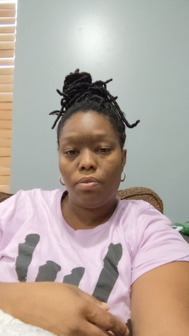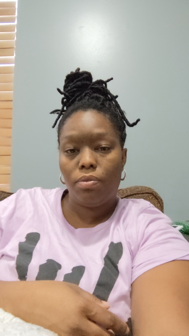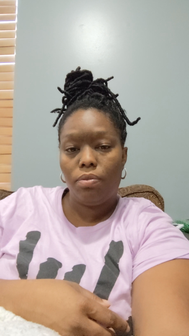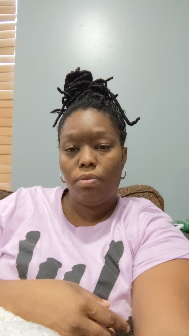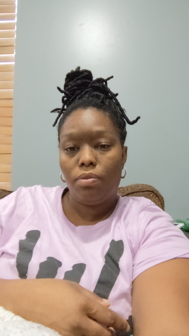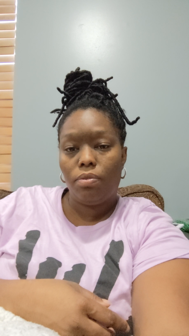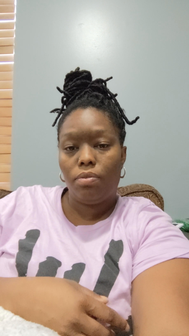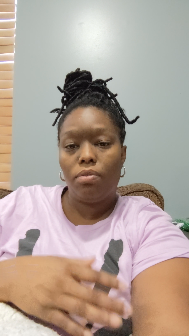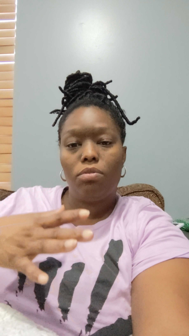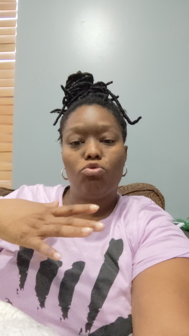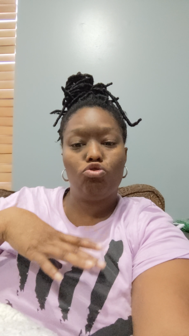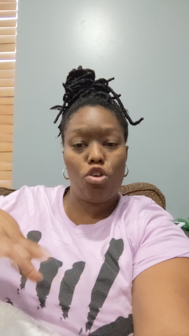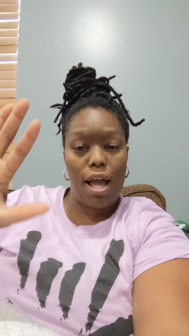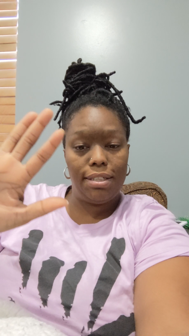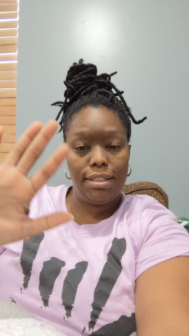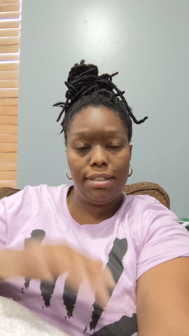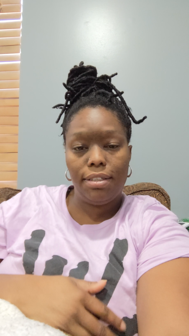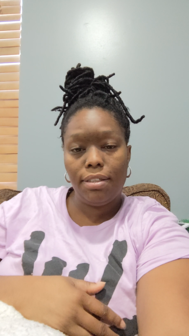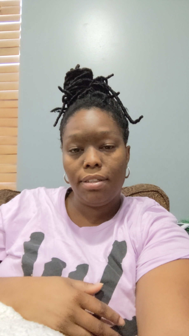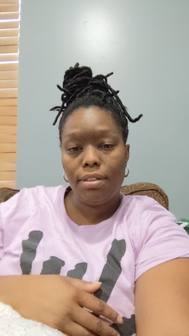dress